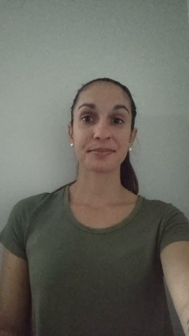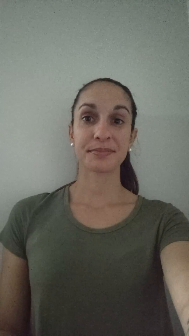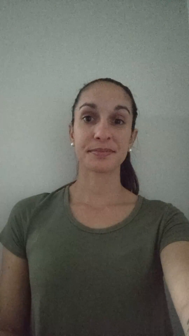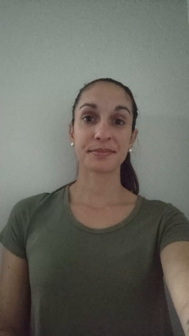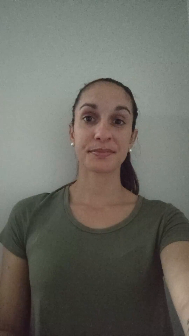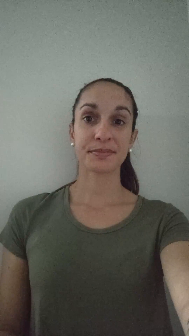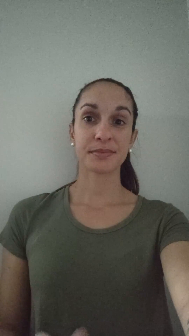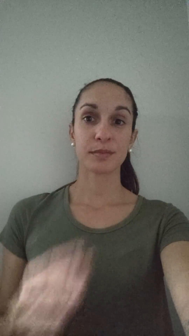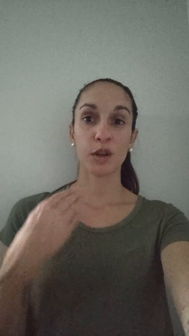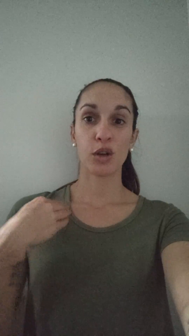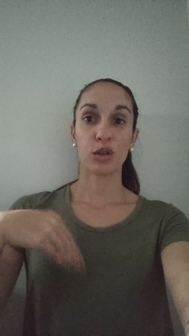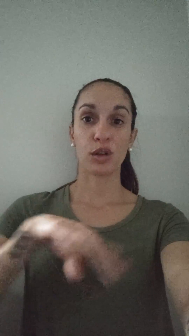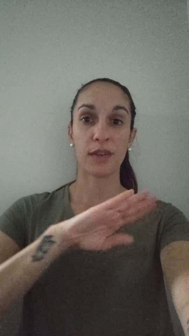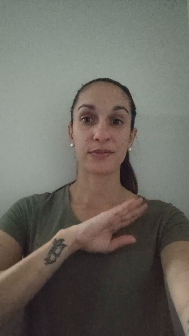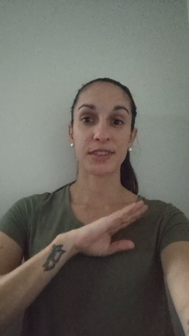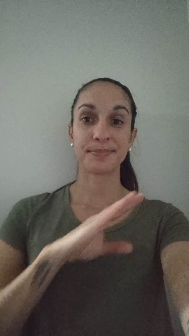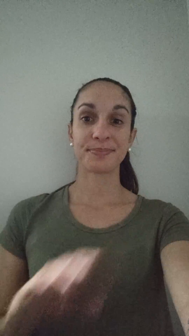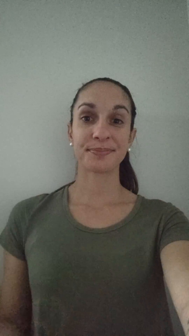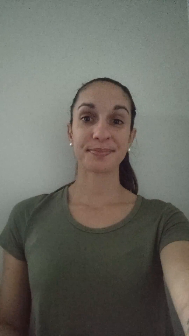scarf